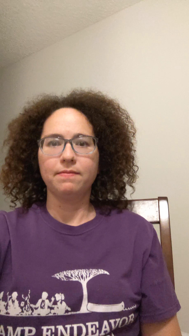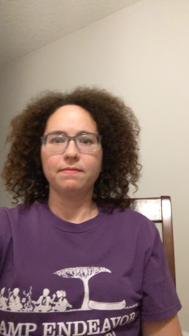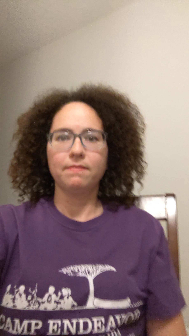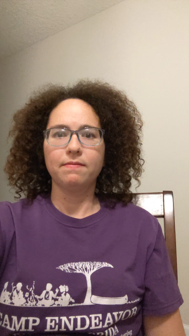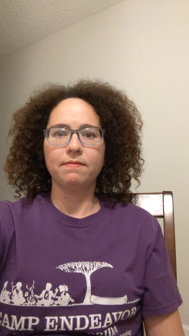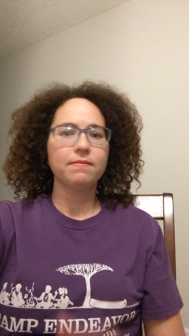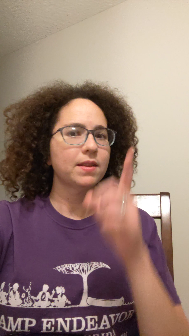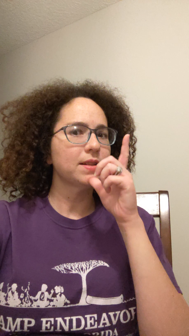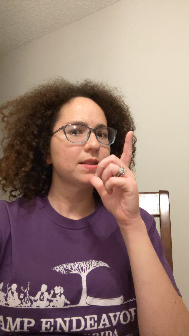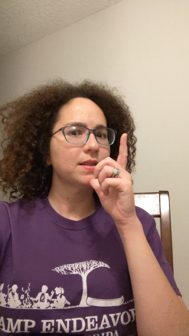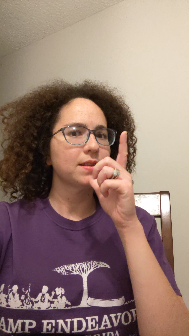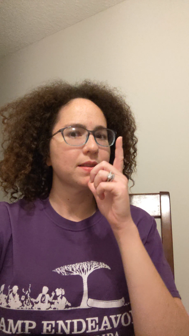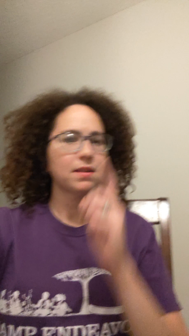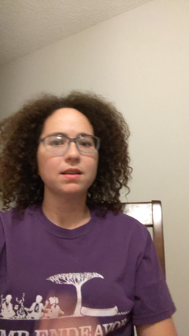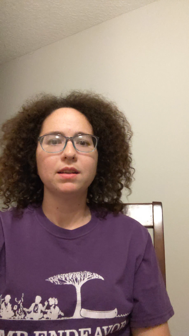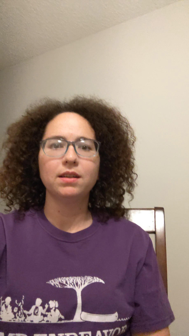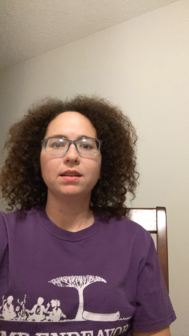lunch